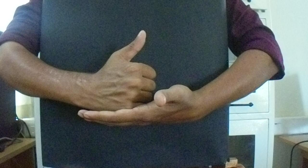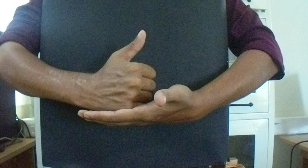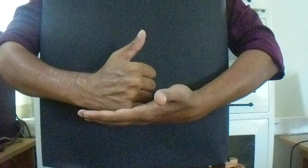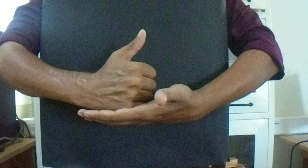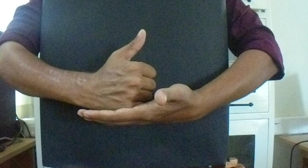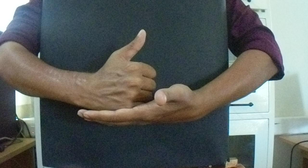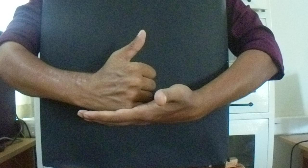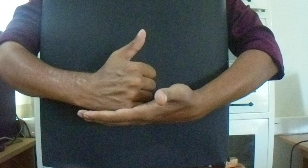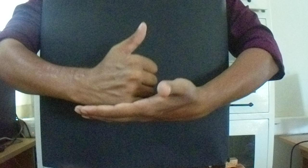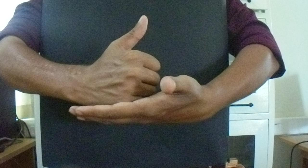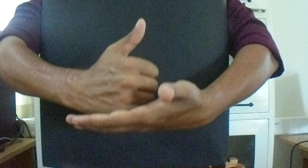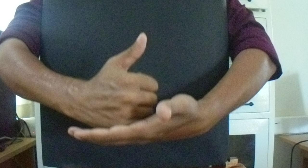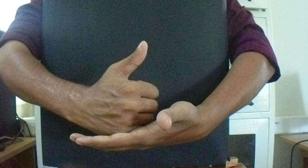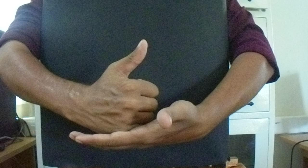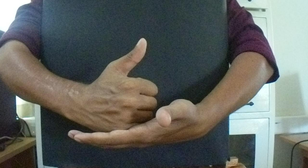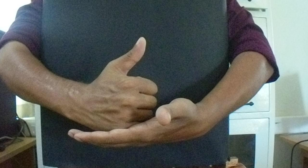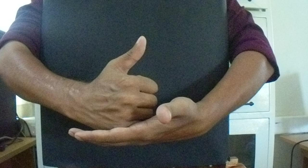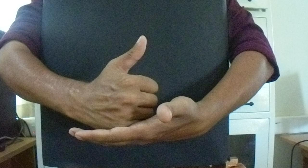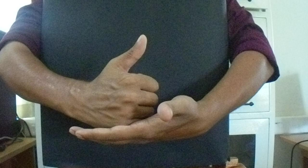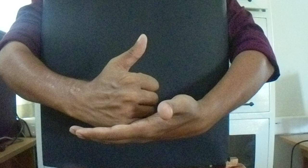help